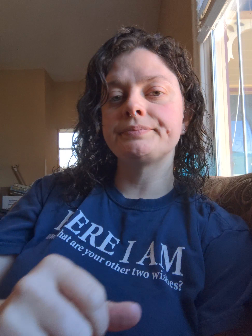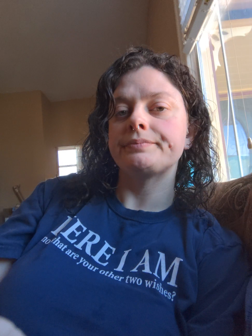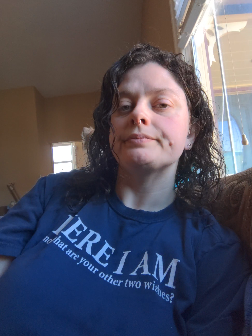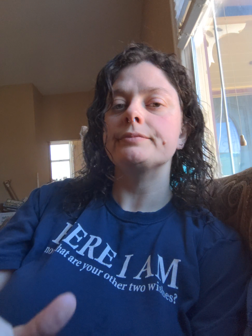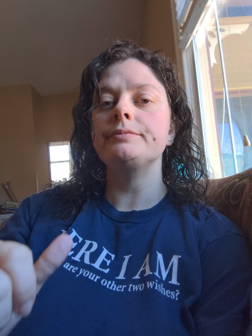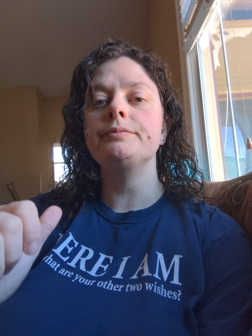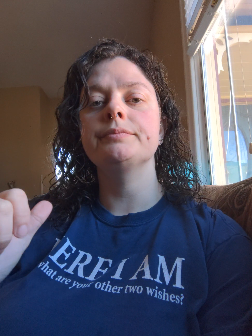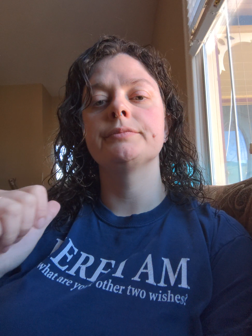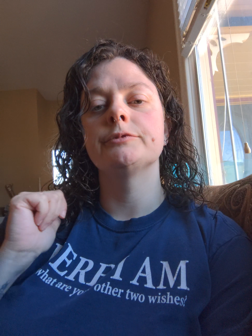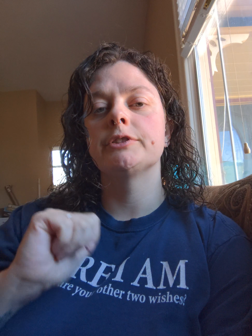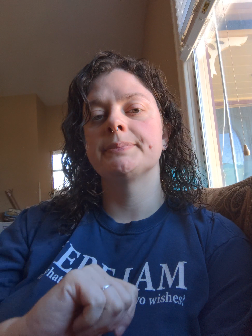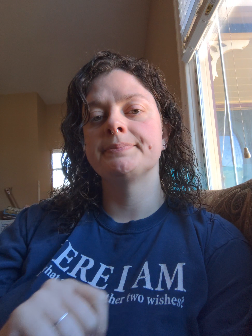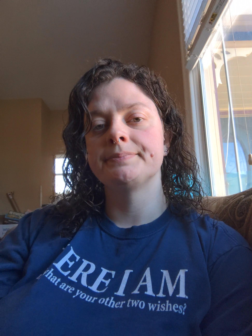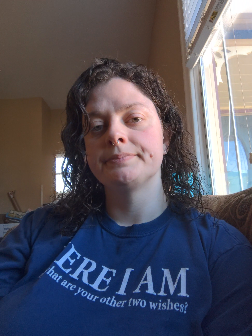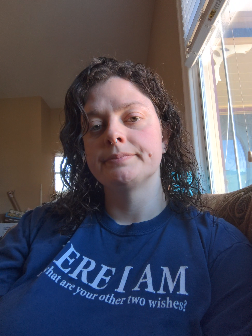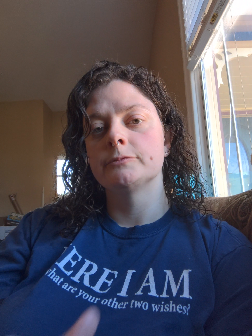jacket